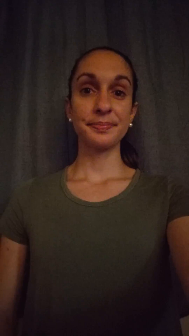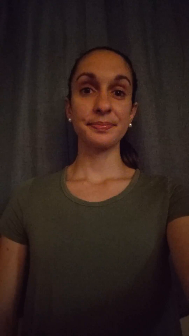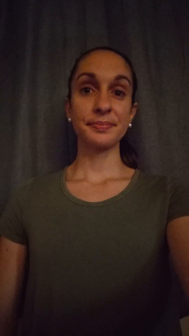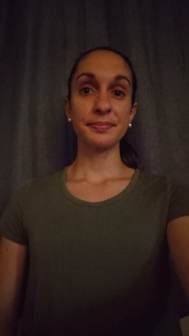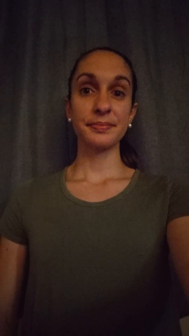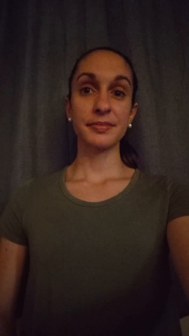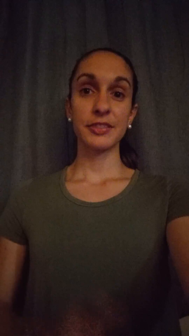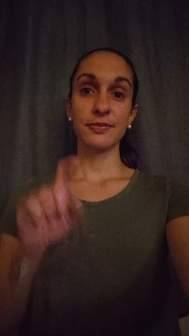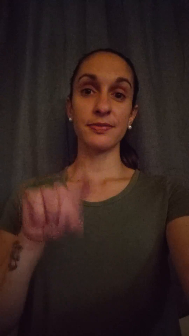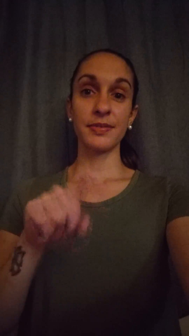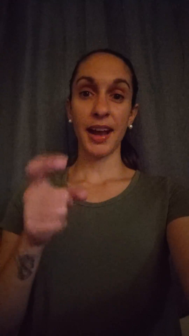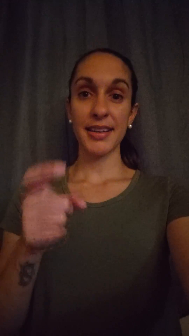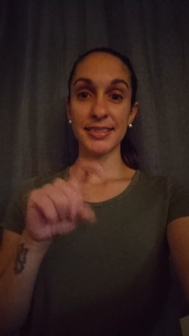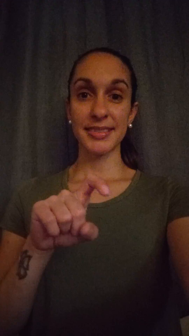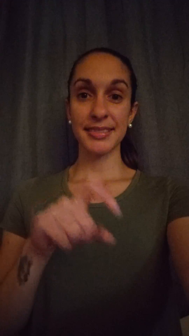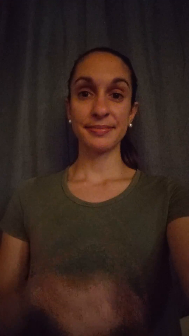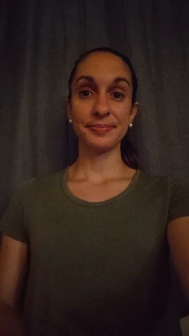friend